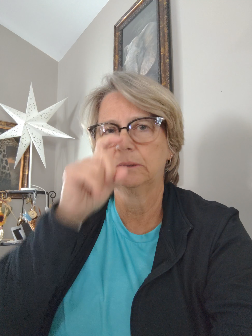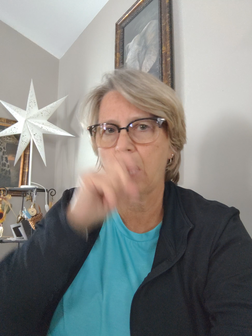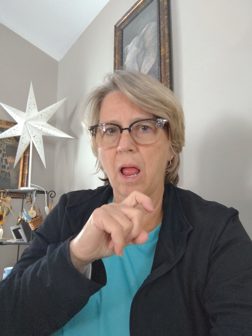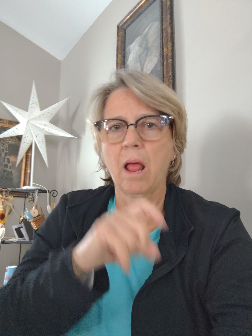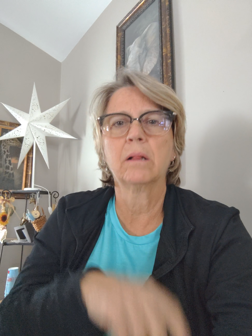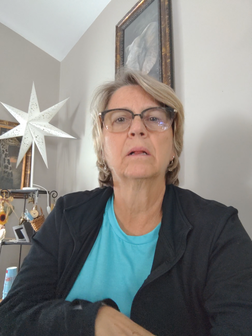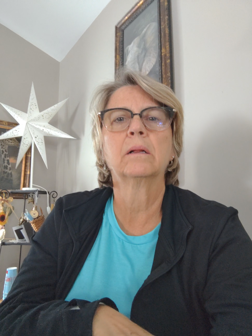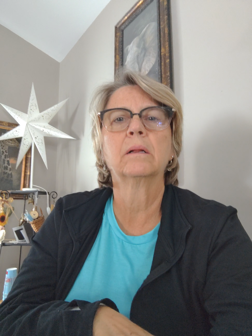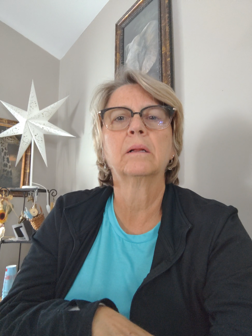doll